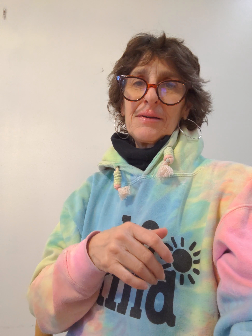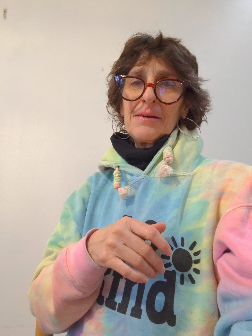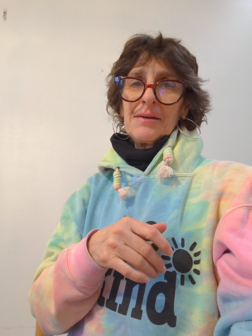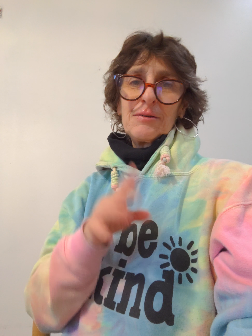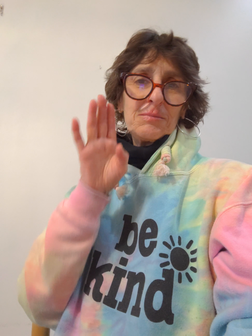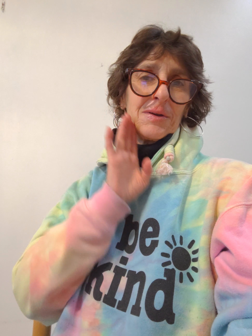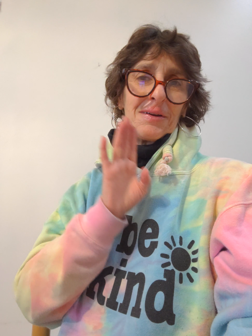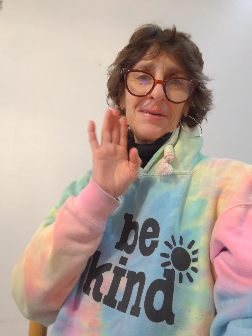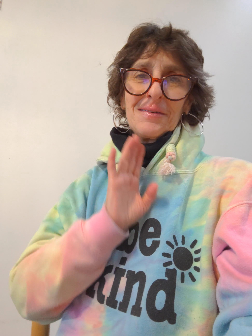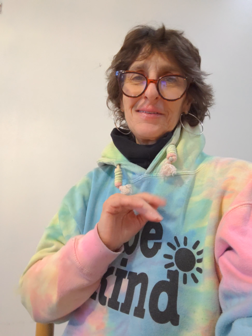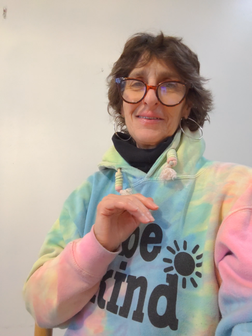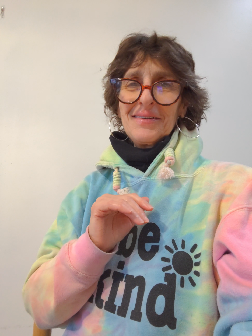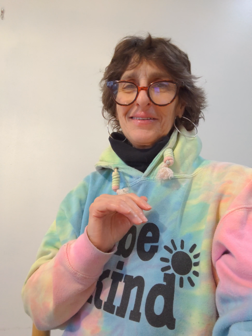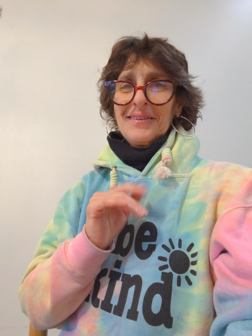brown